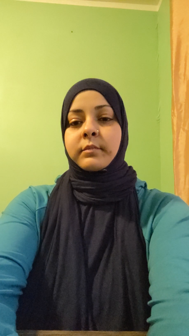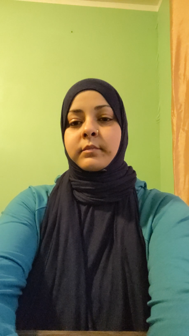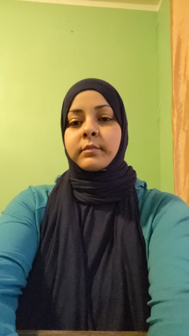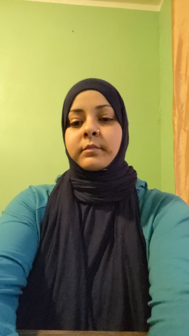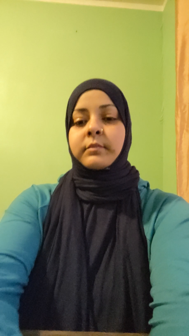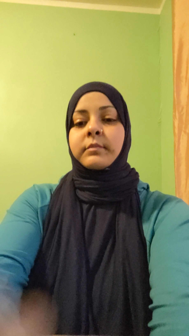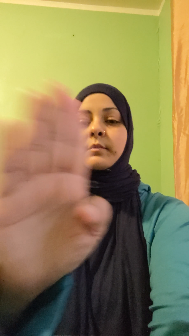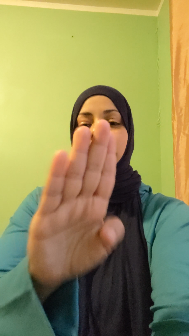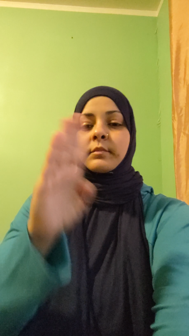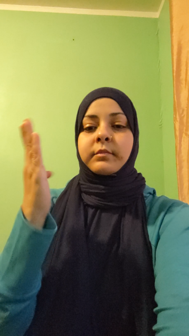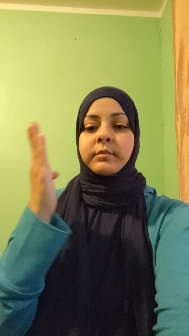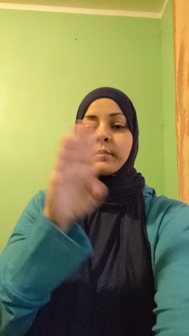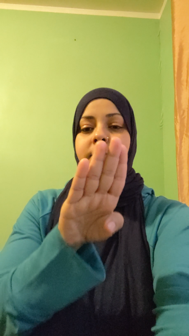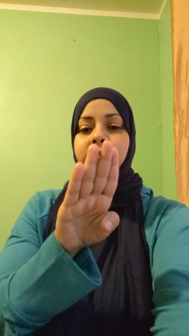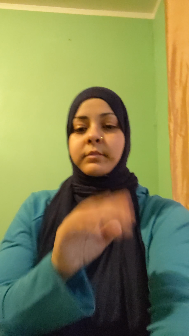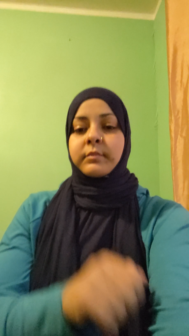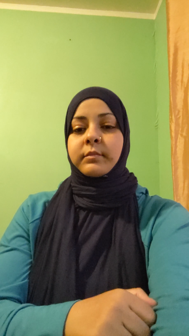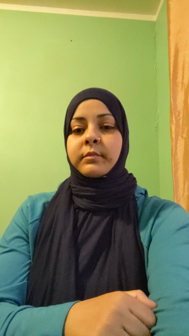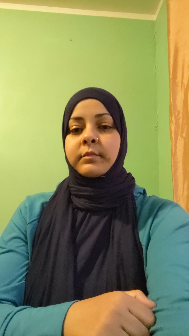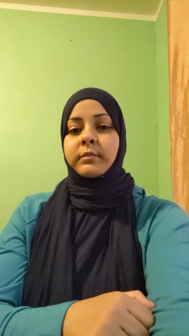door